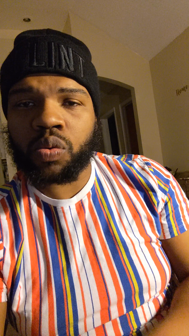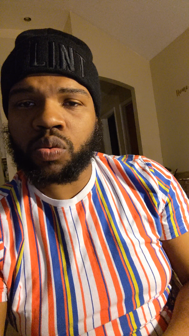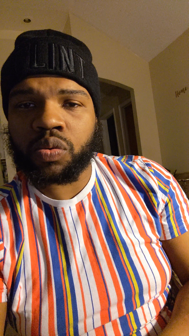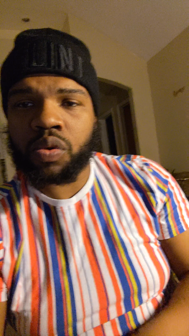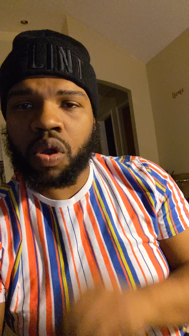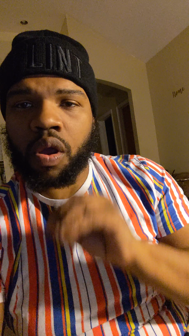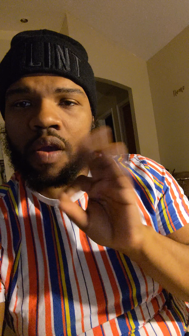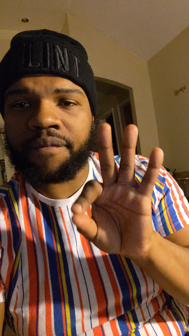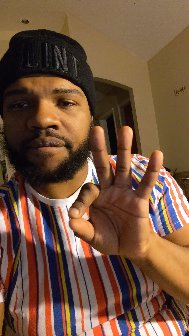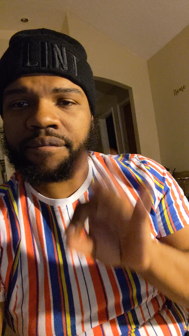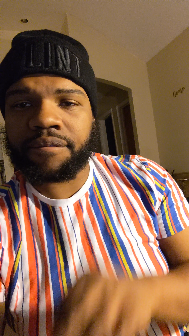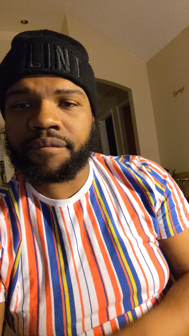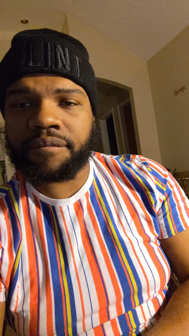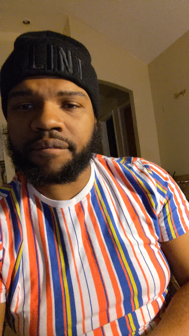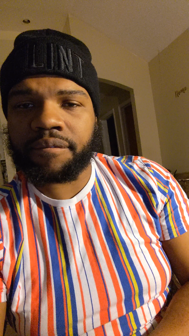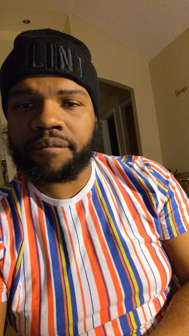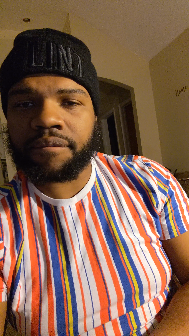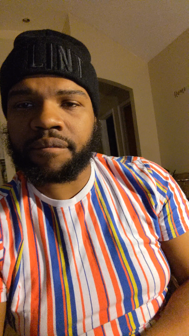of